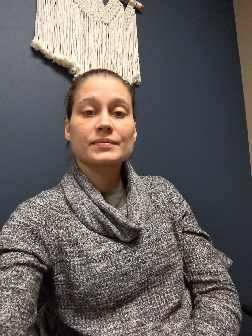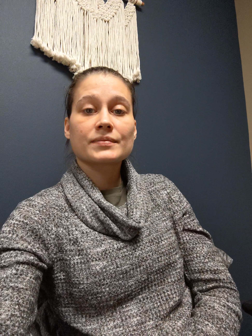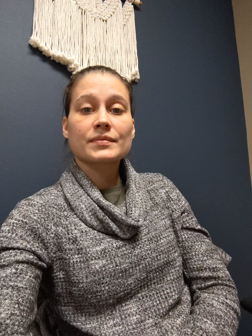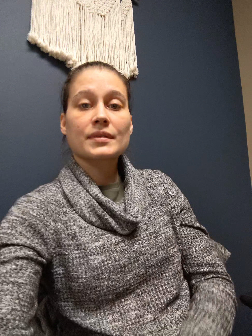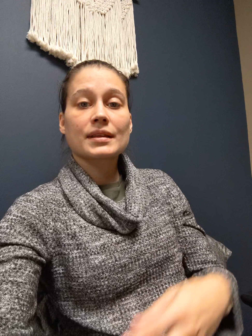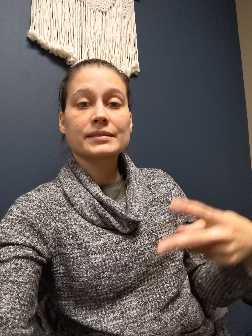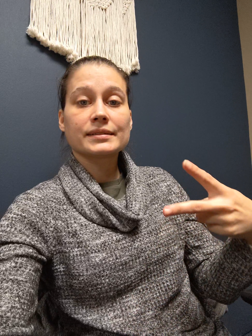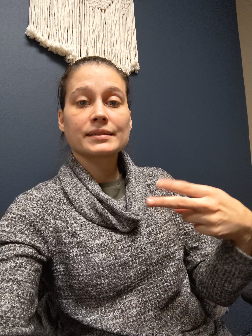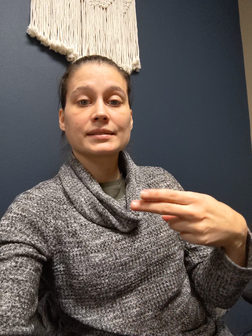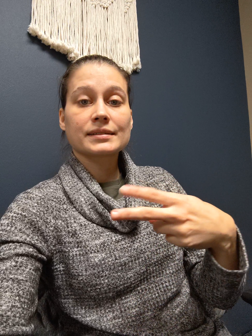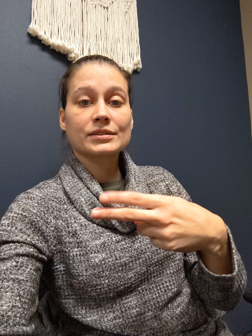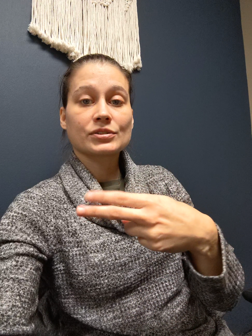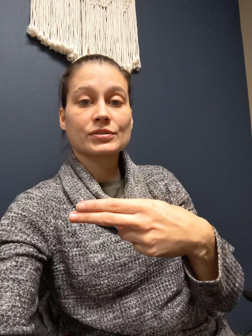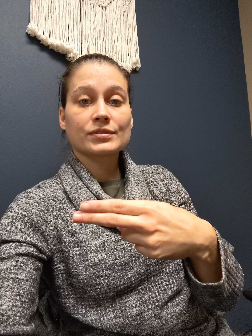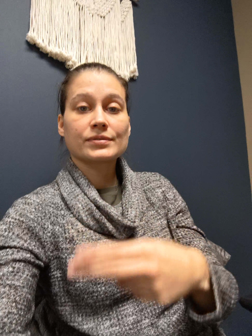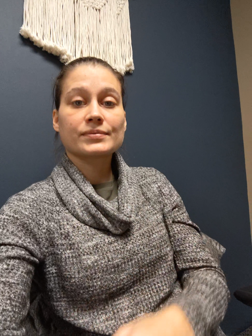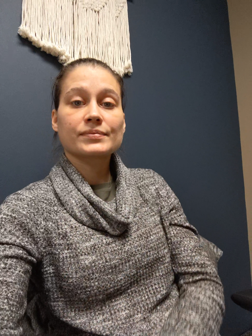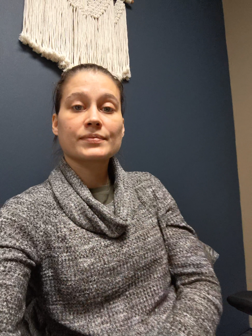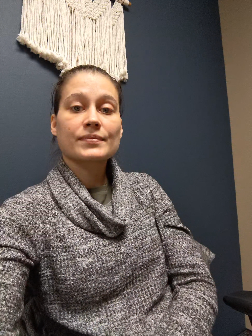scissors